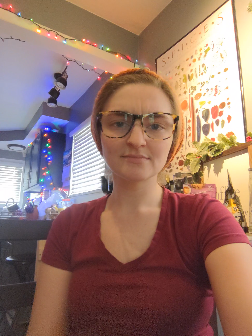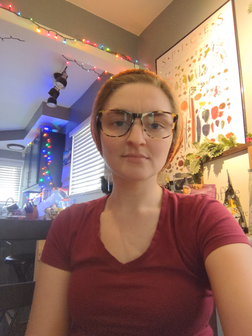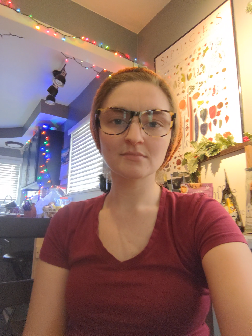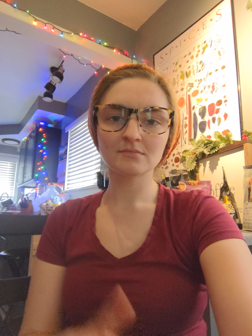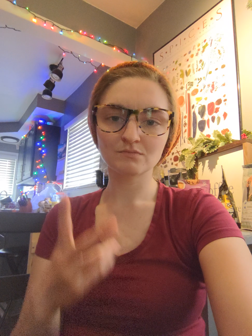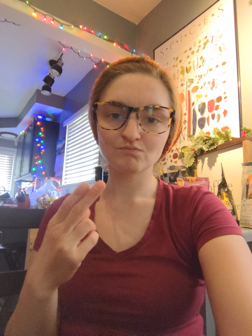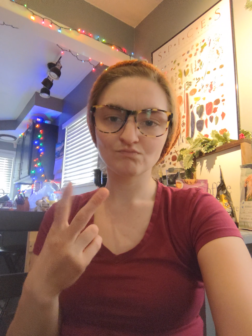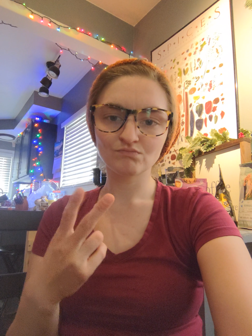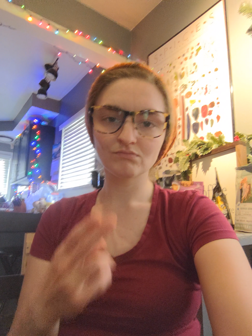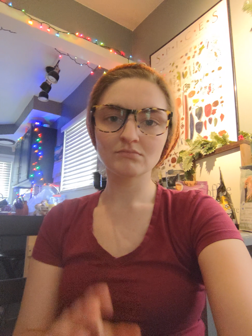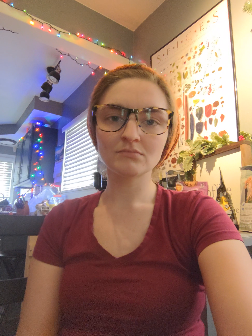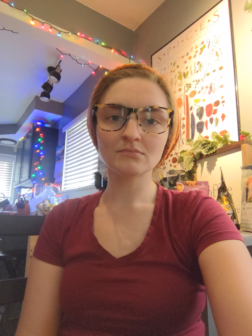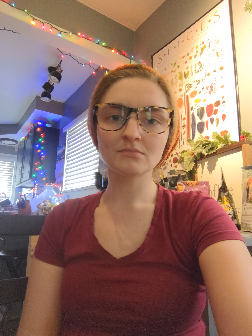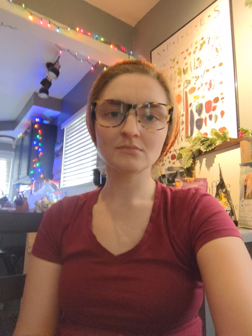scissors